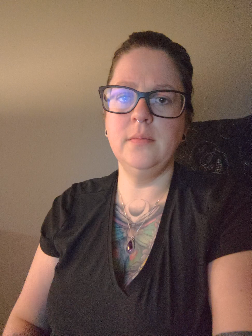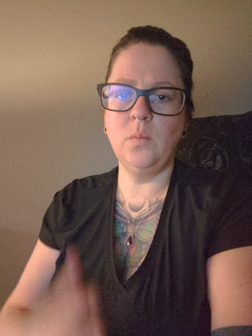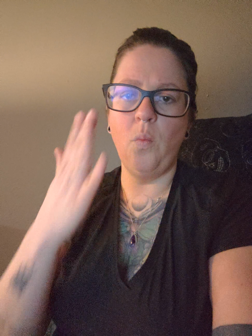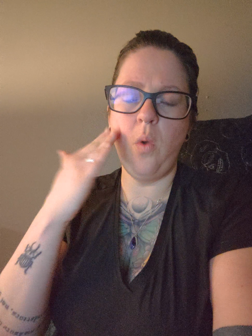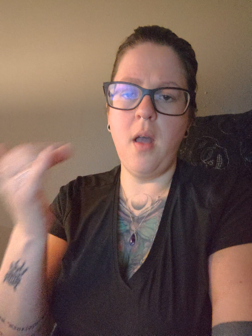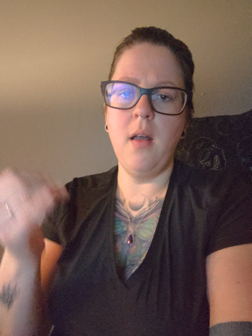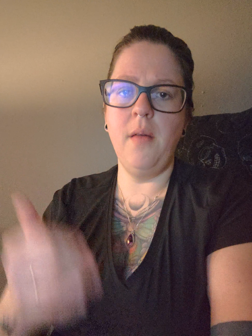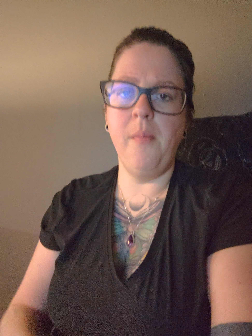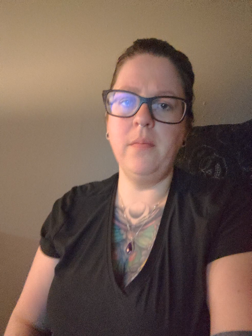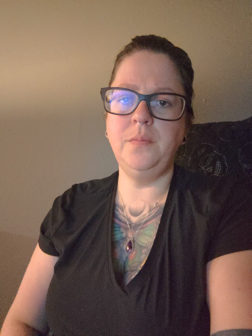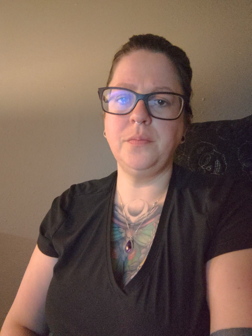why